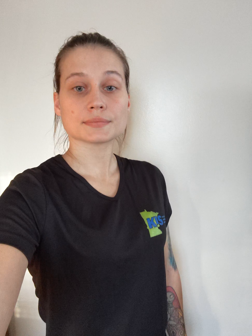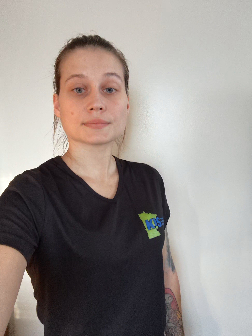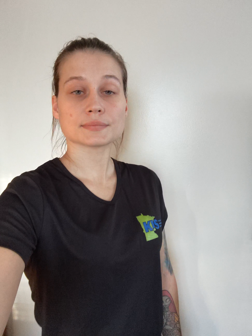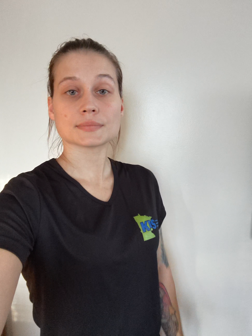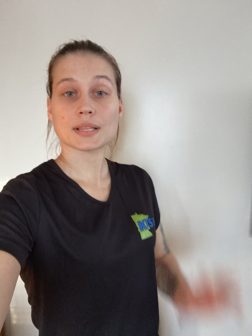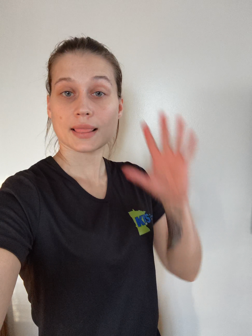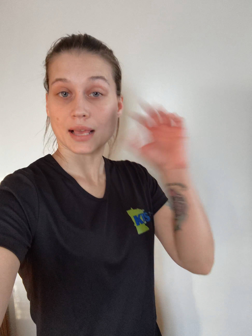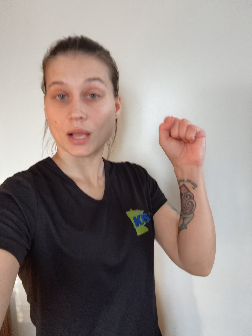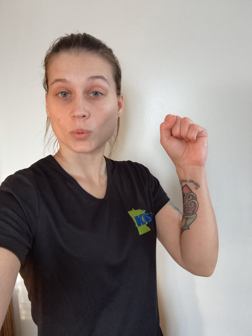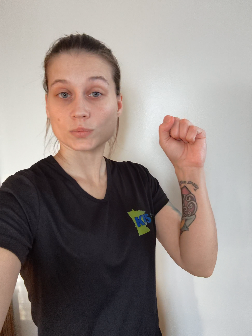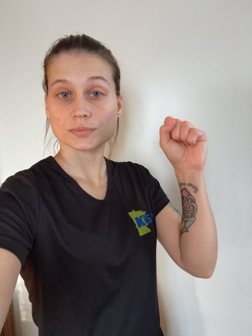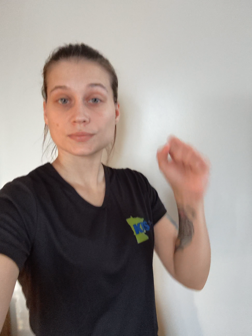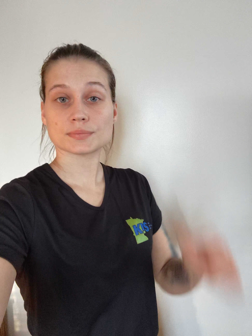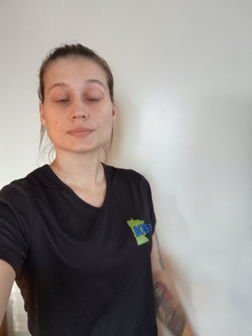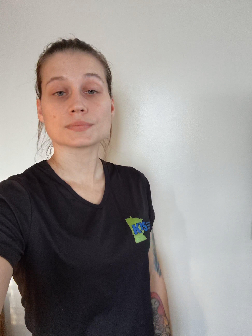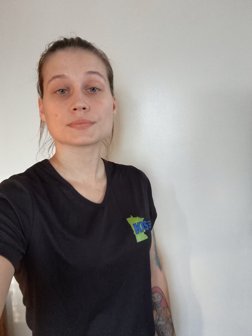loud